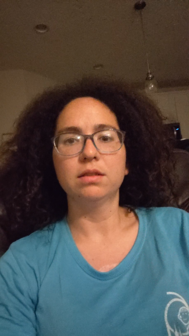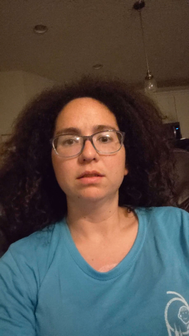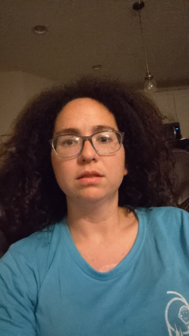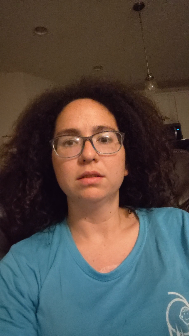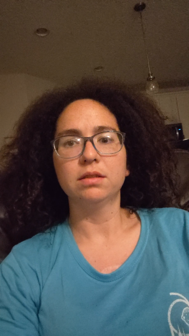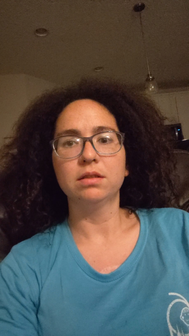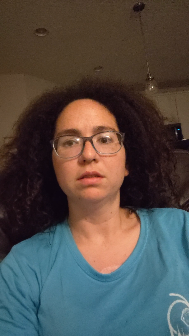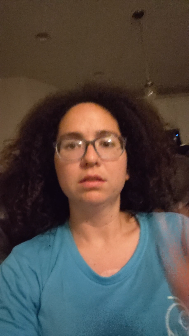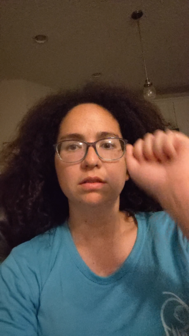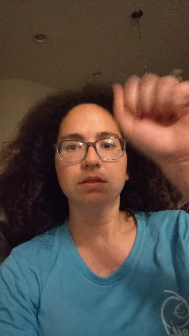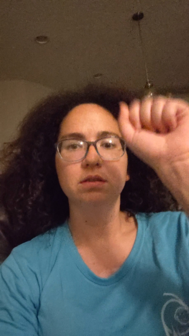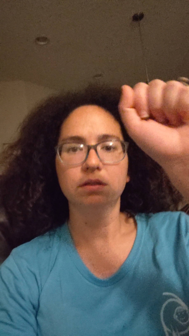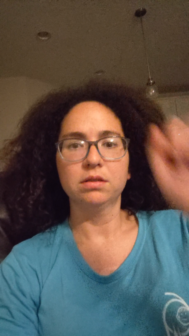knock